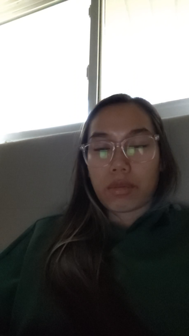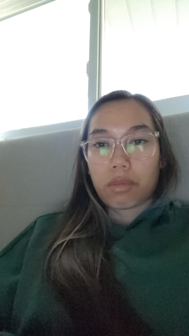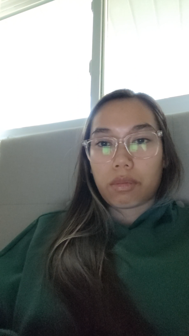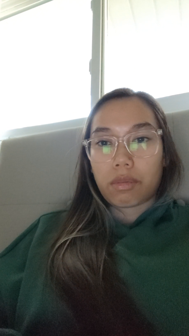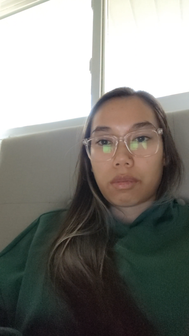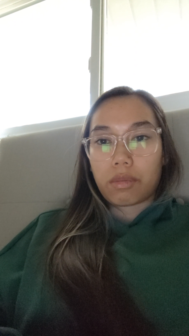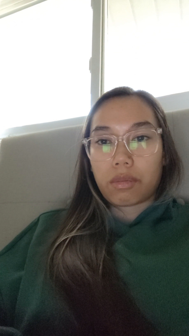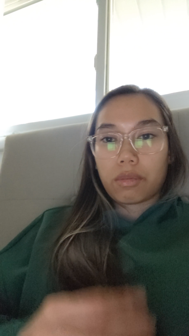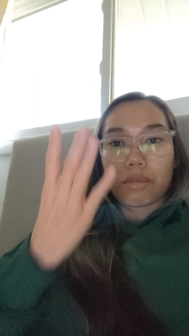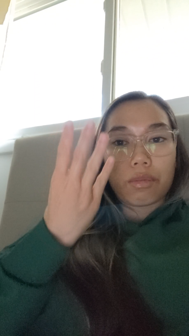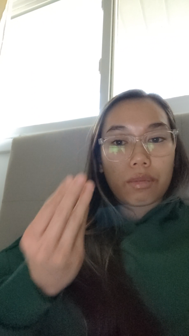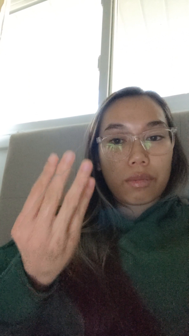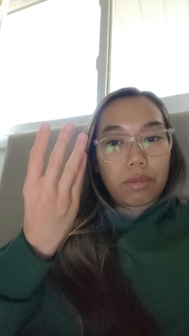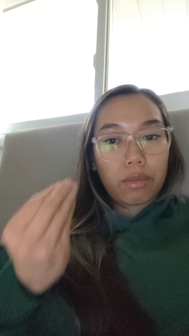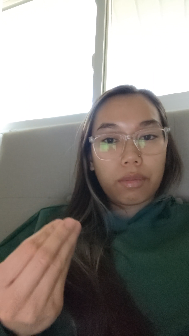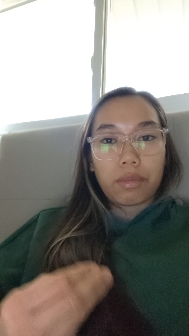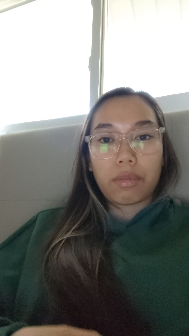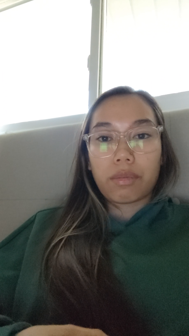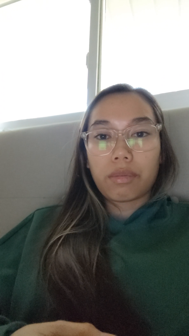gentle